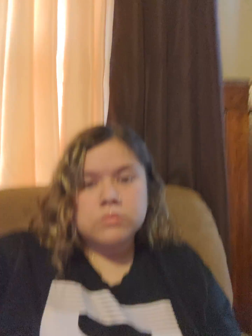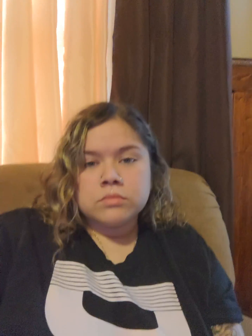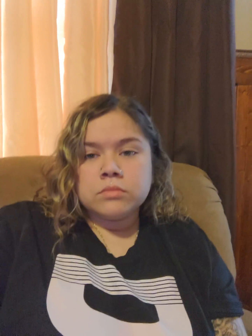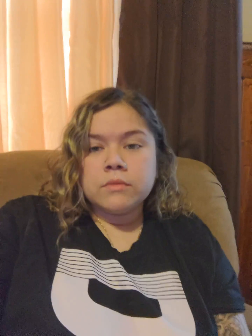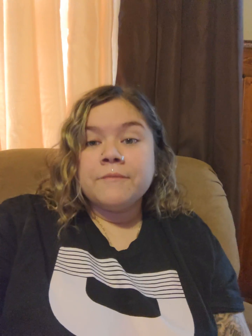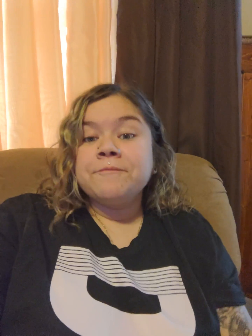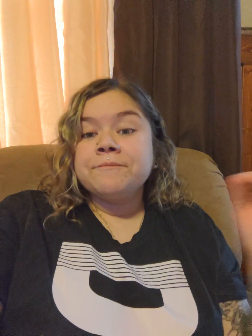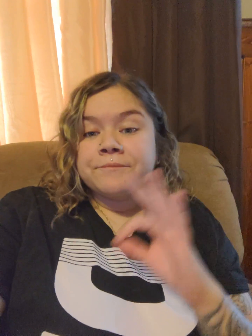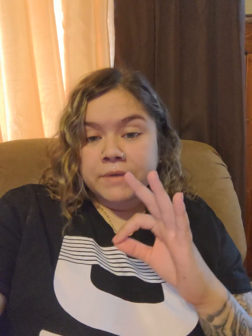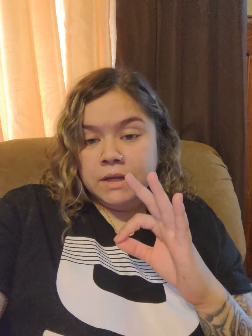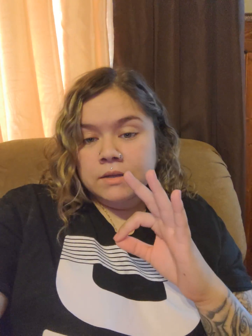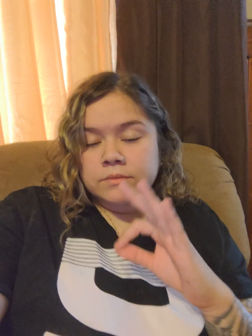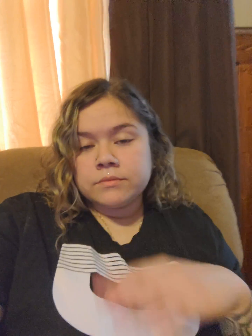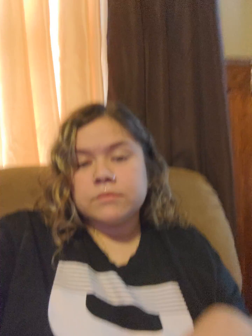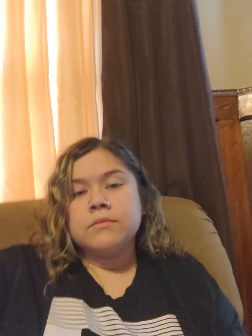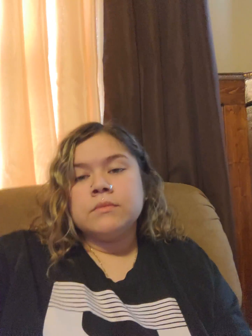fit